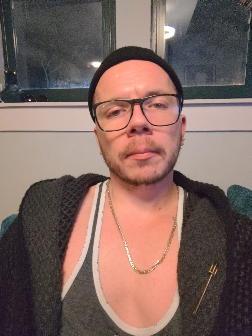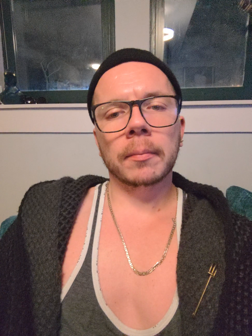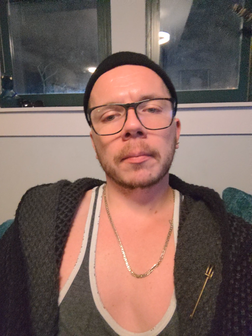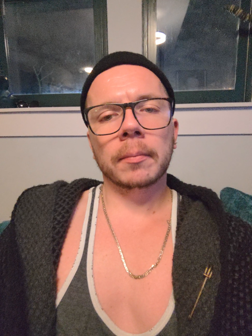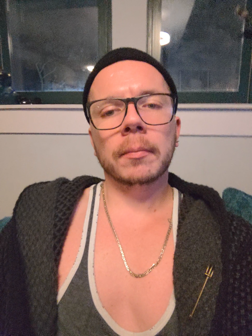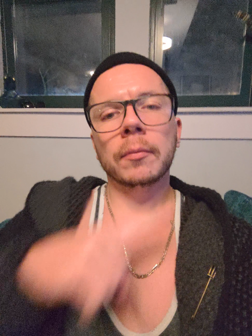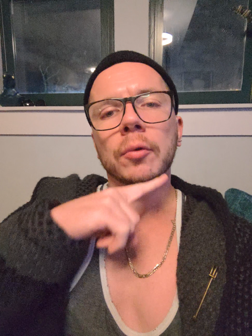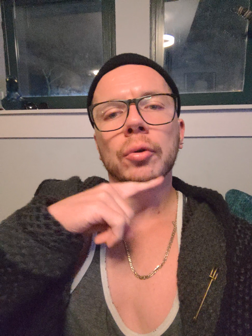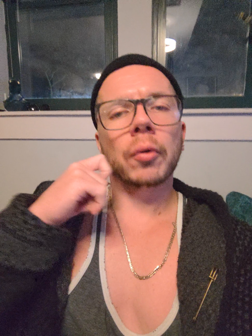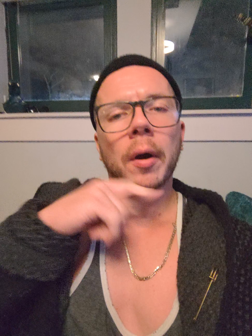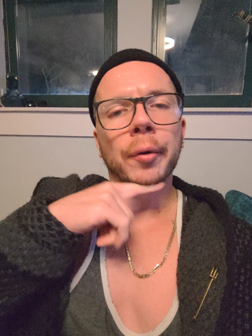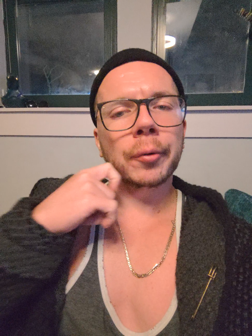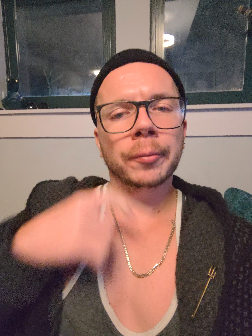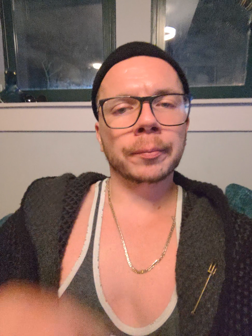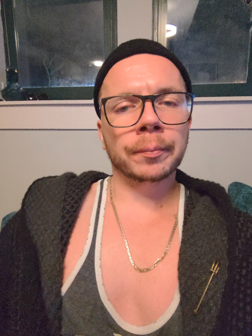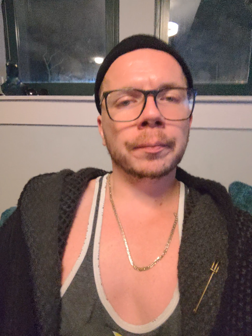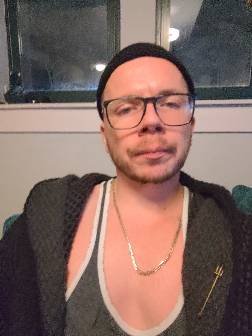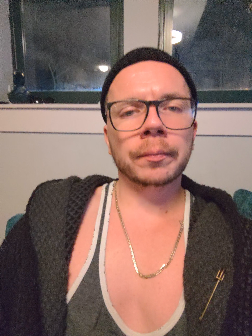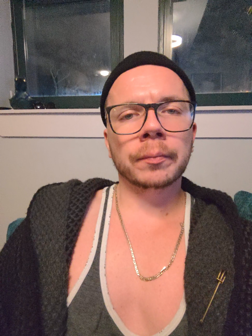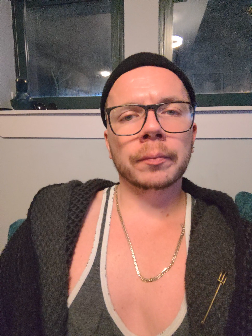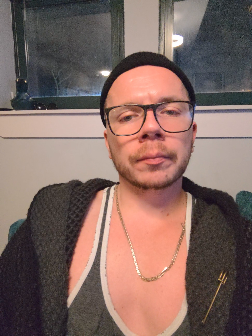dryer